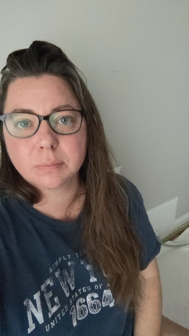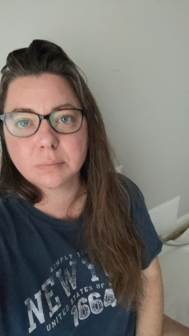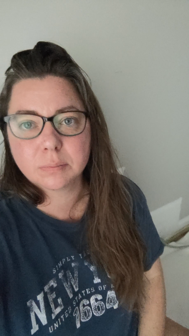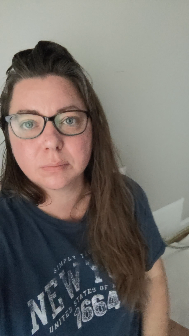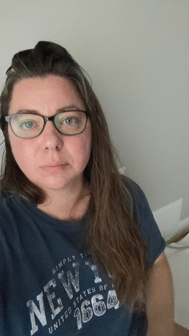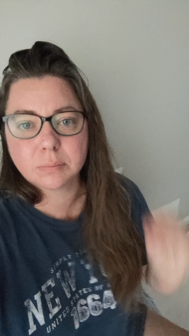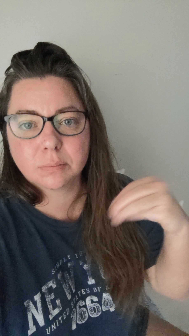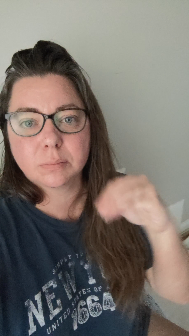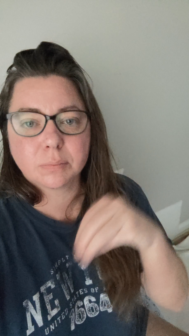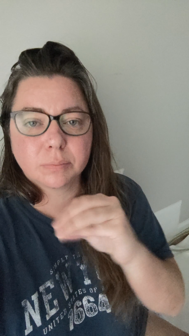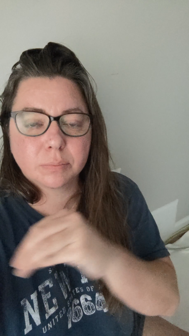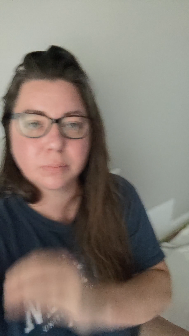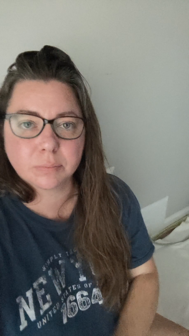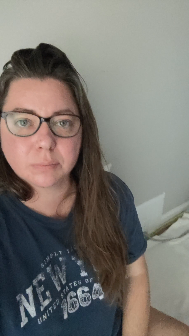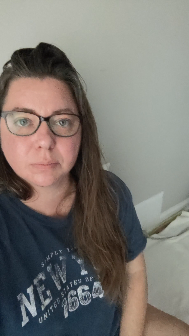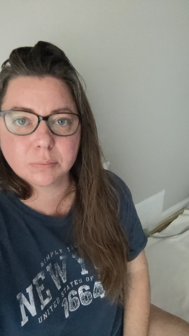dinosaur